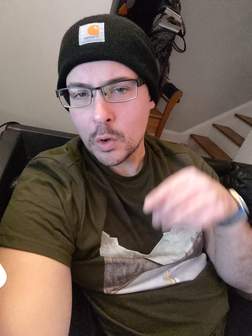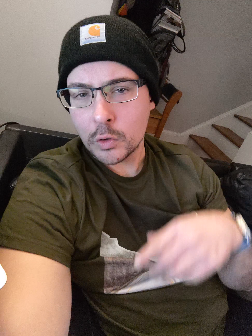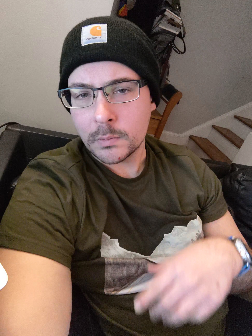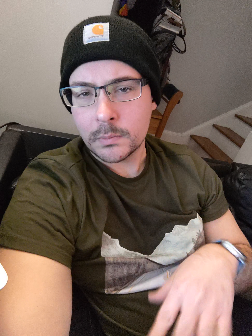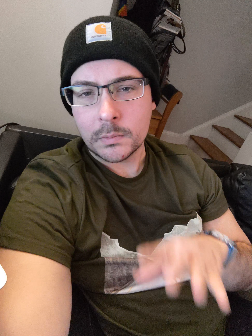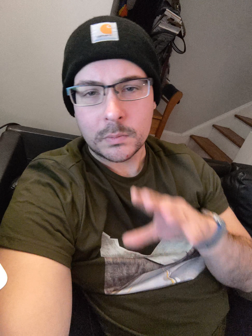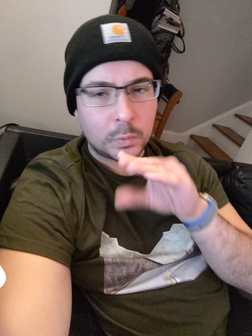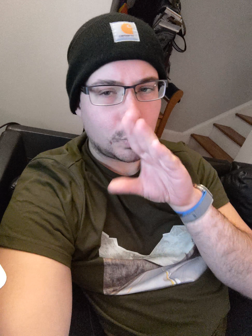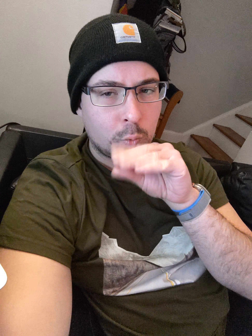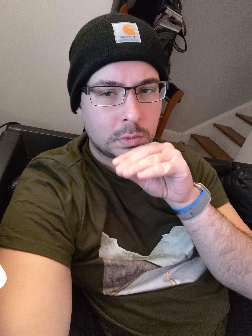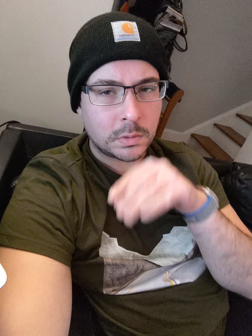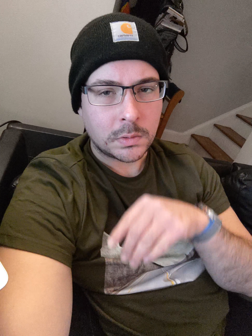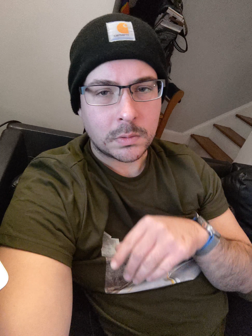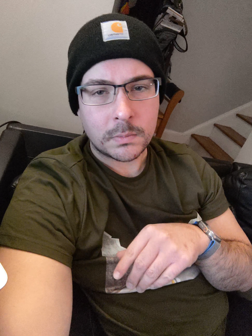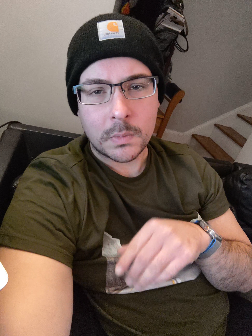goose